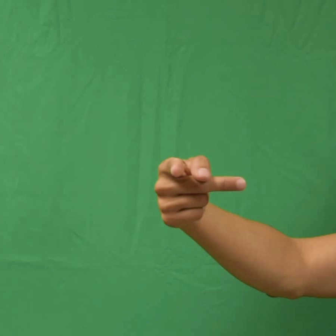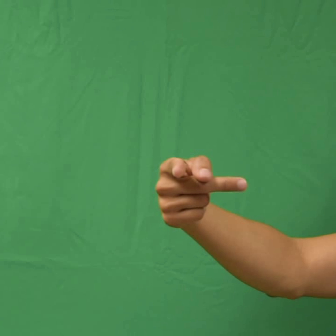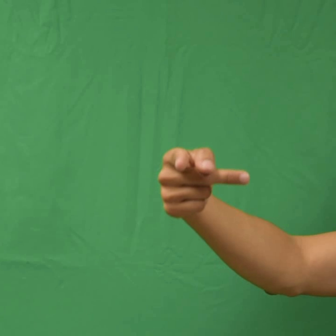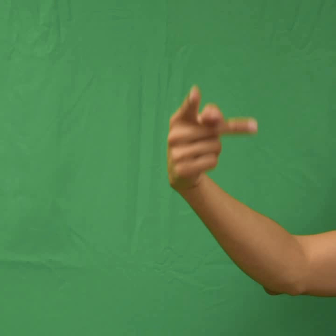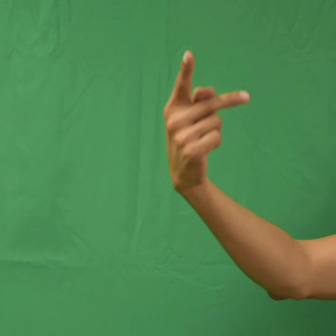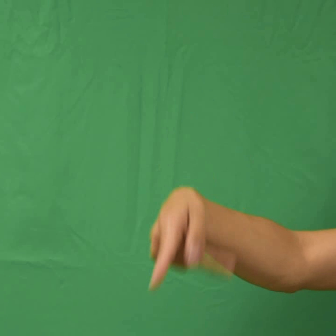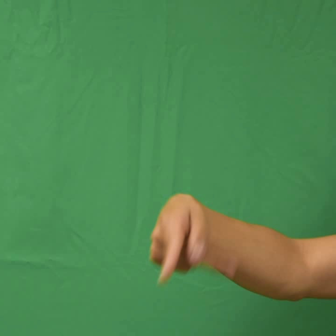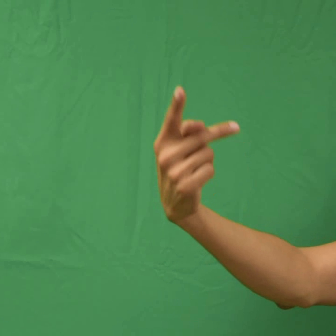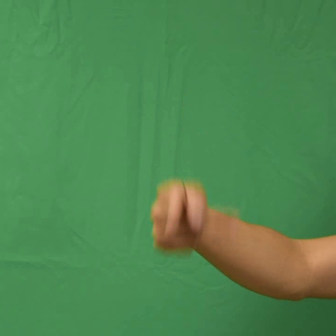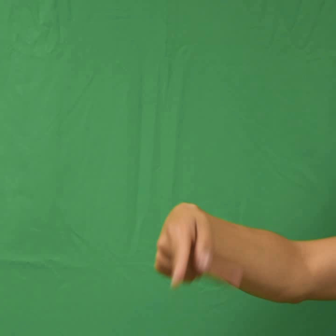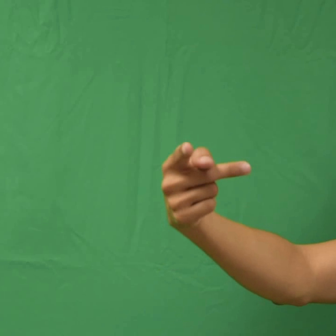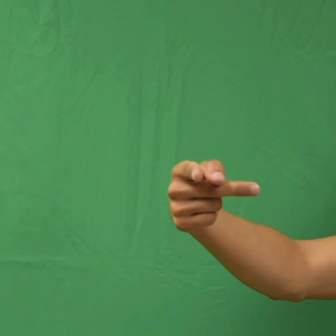K